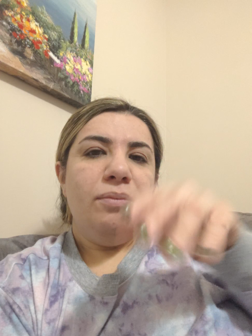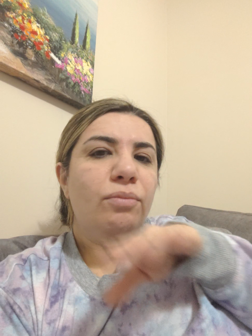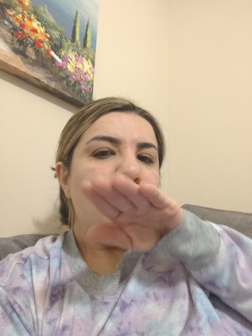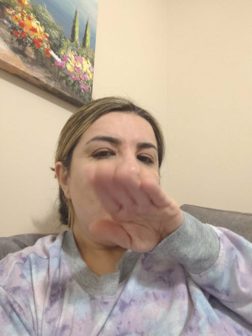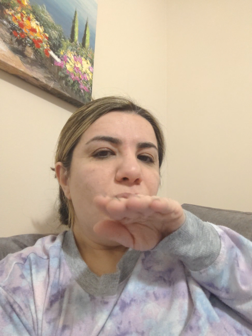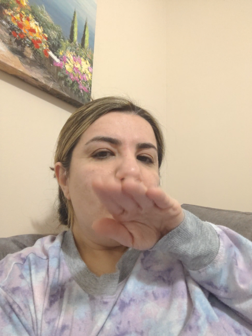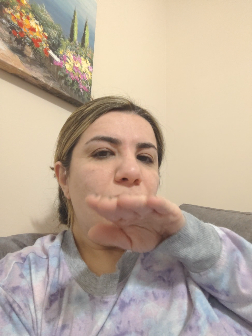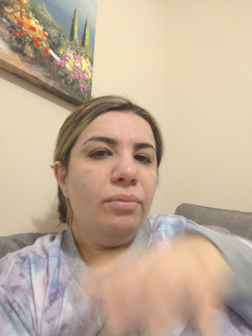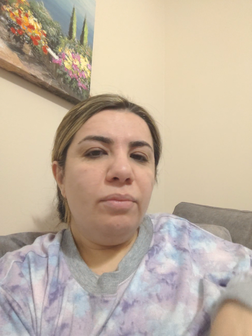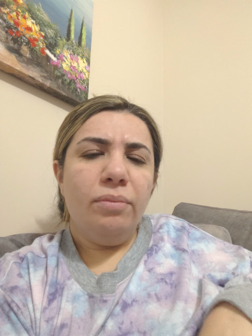goose